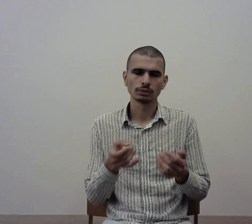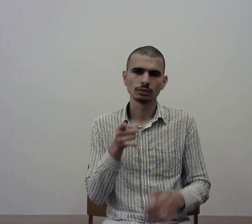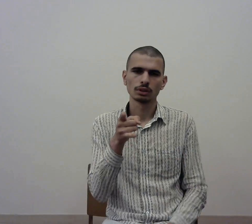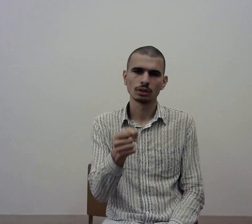taksi